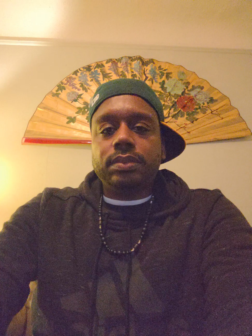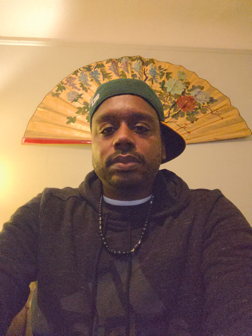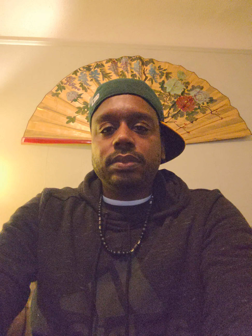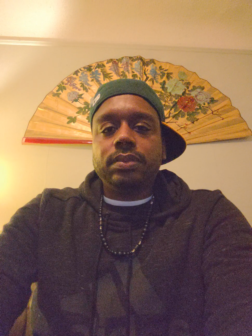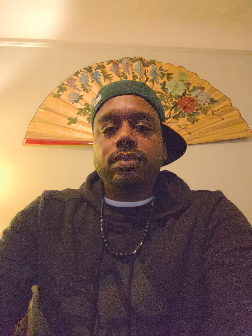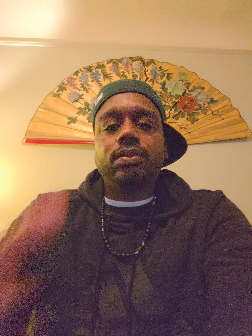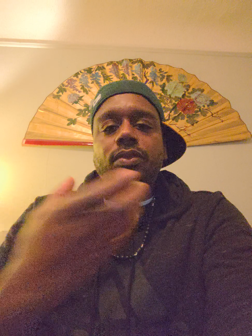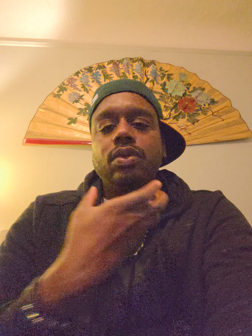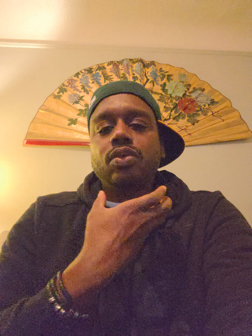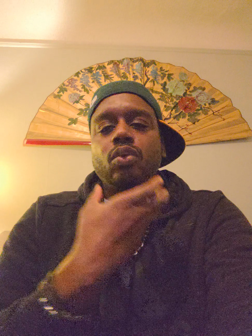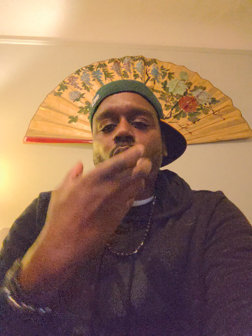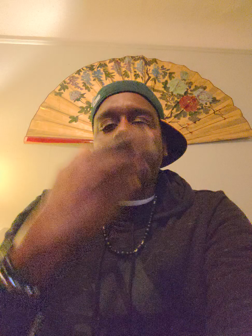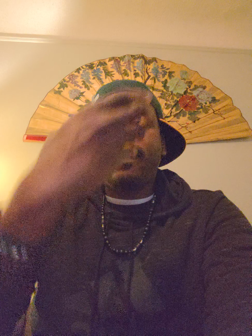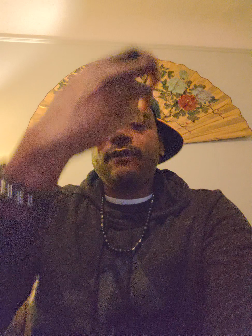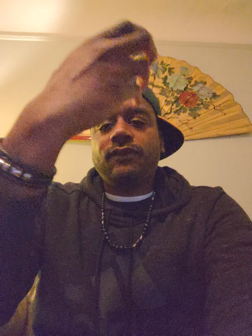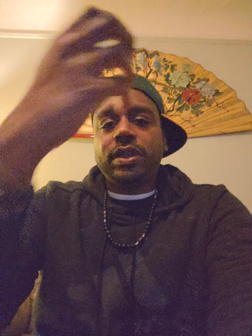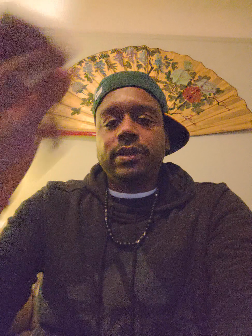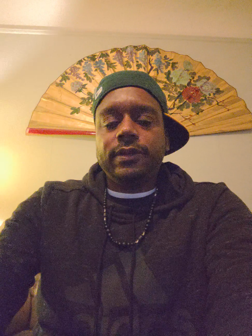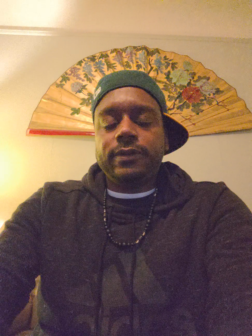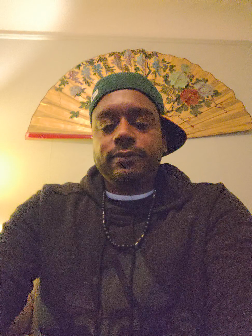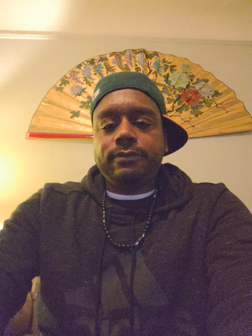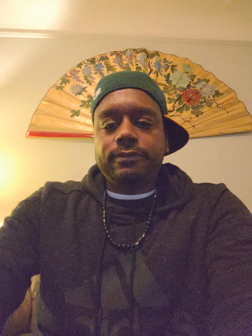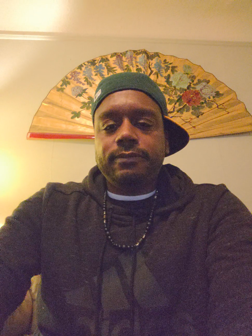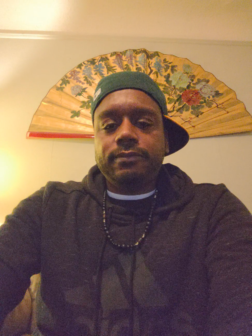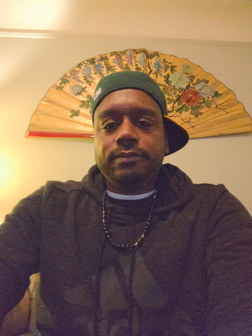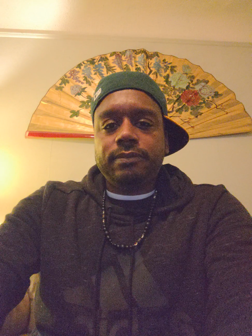giraffe